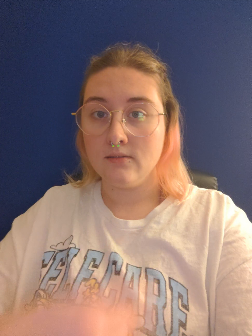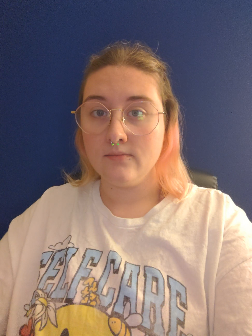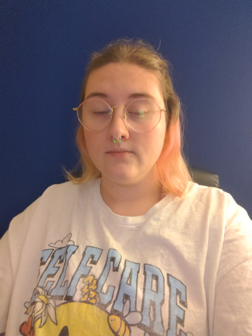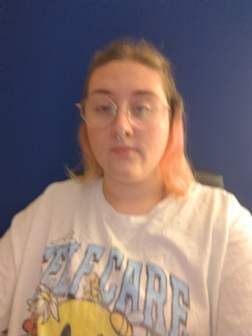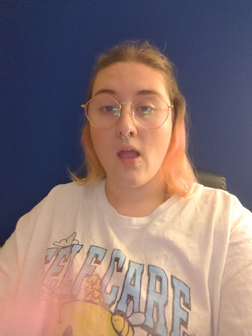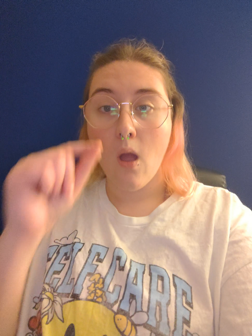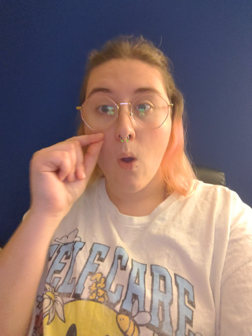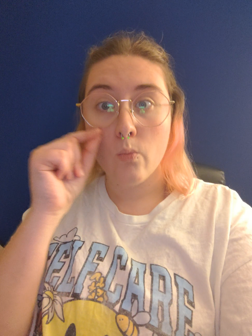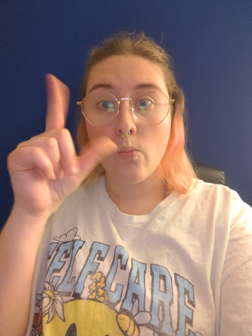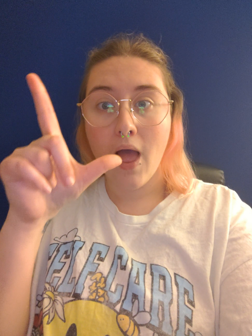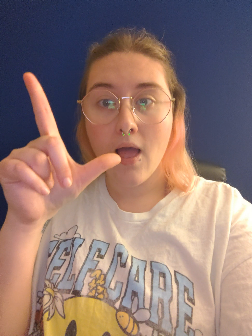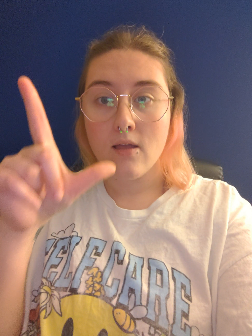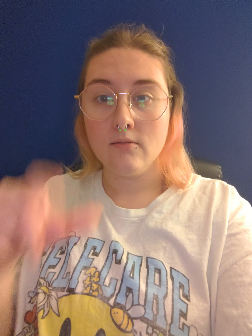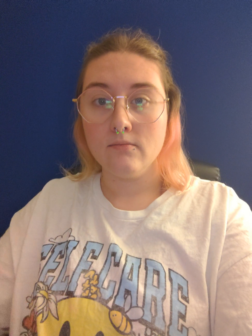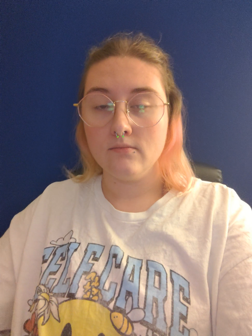awake